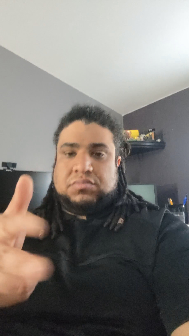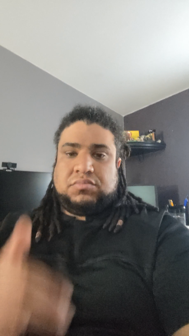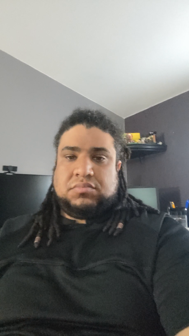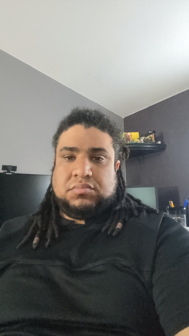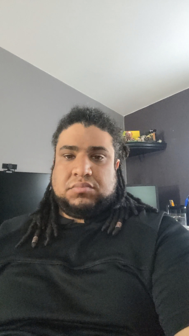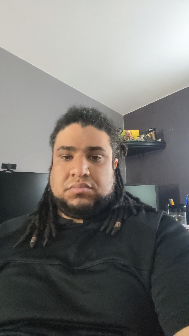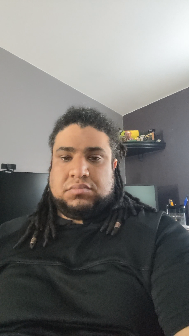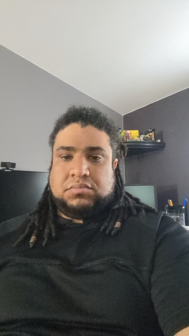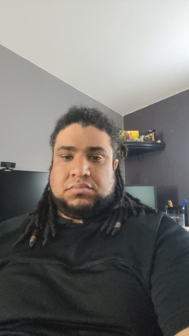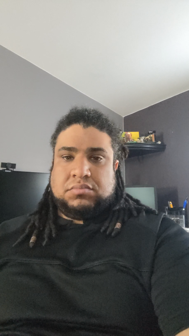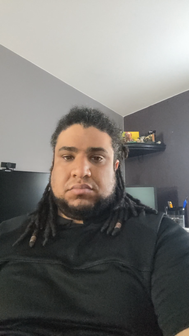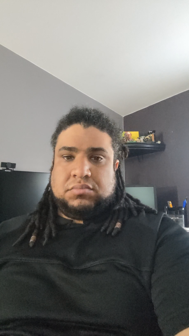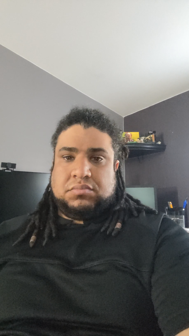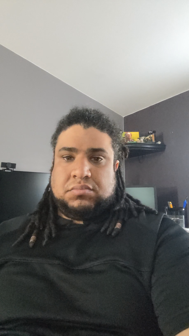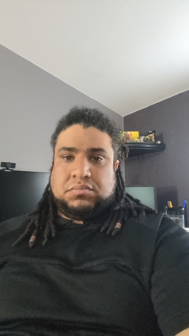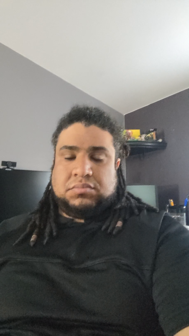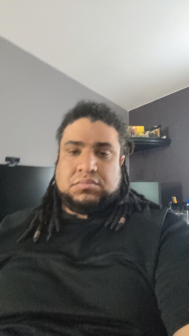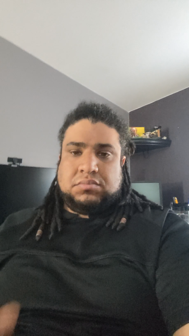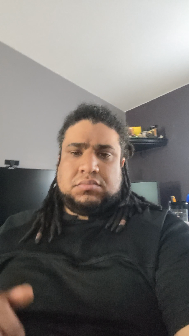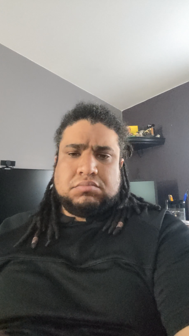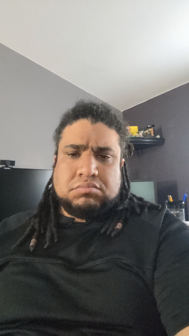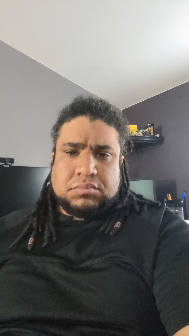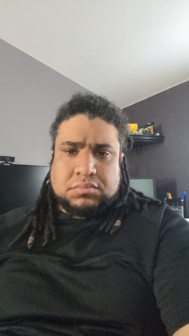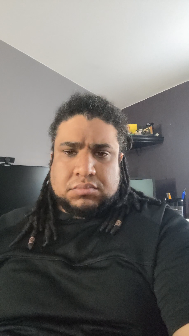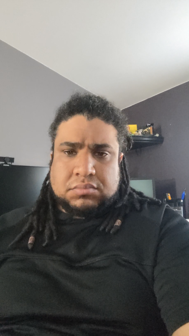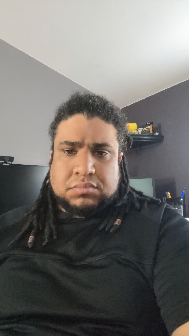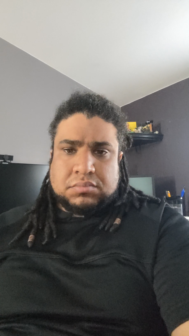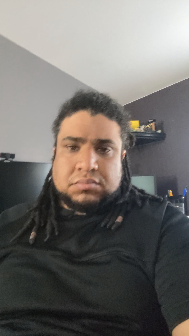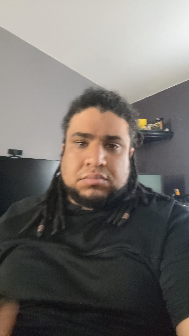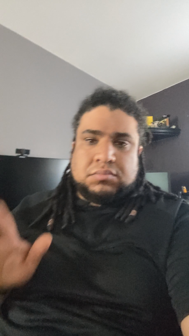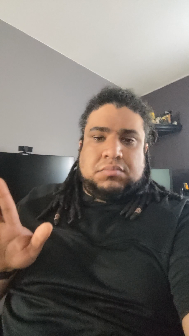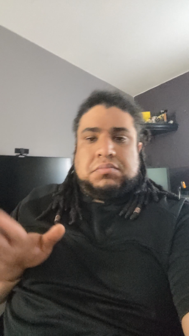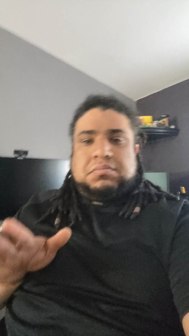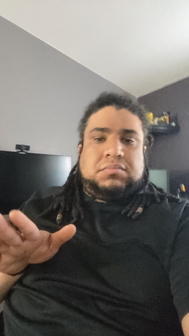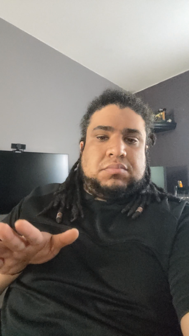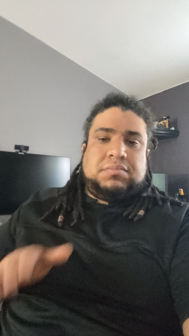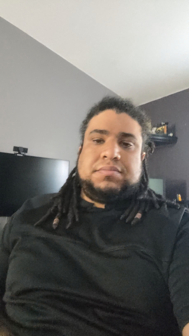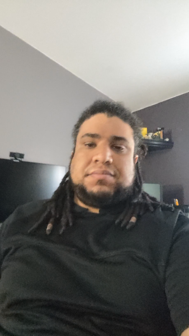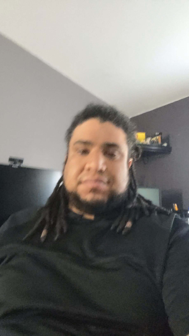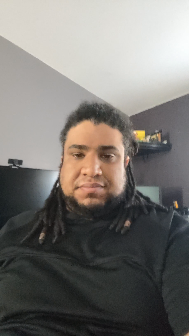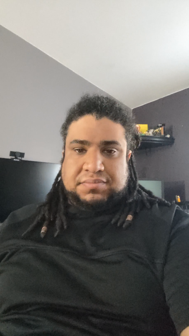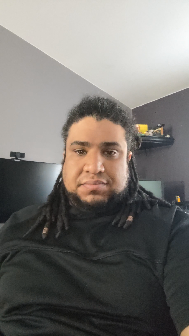penguin